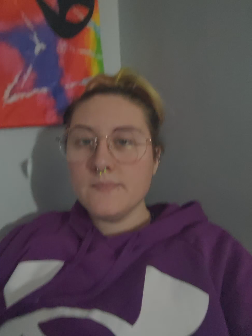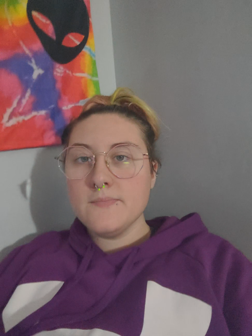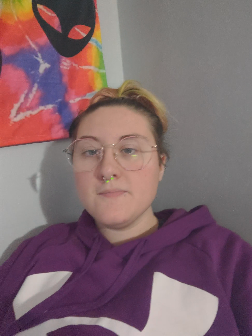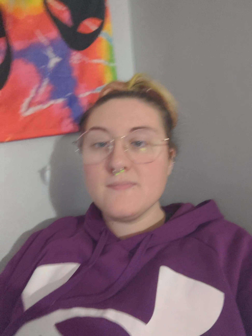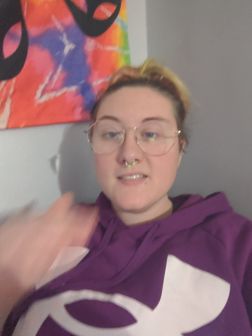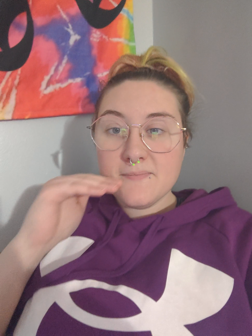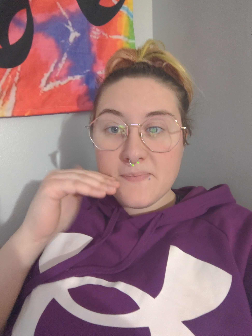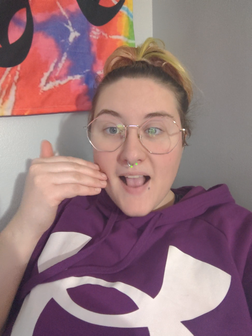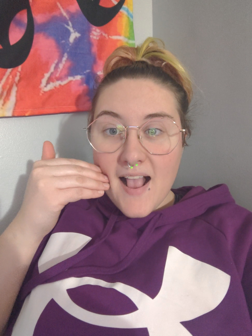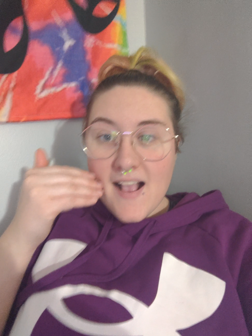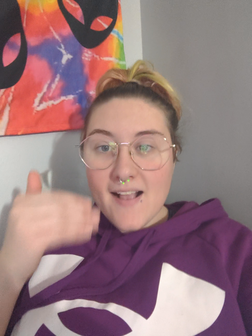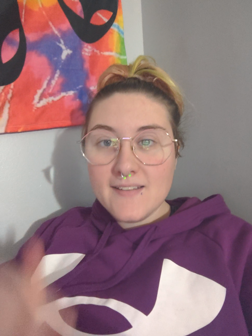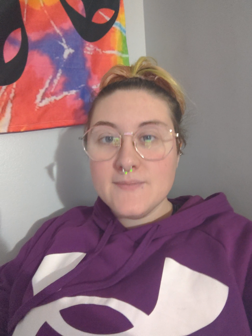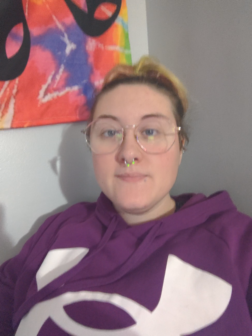smile